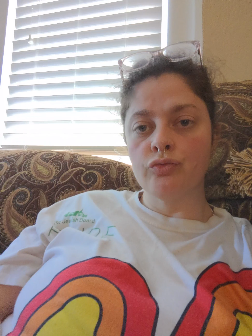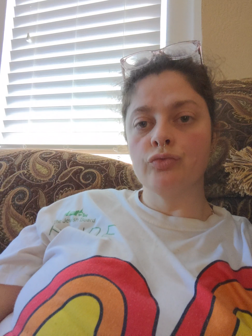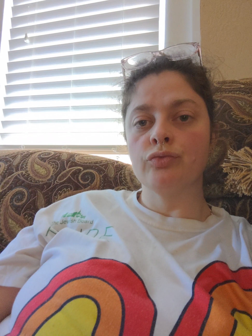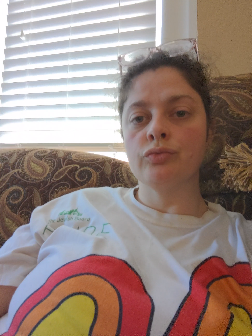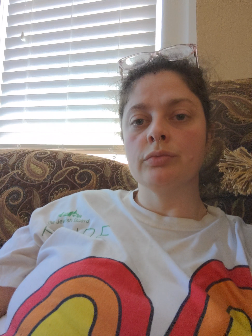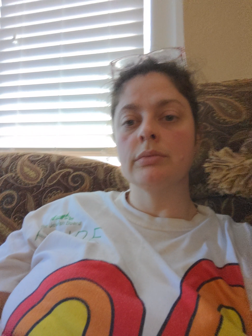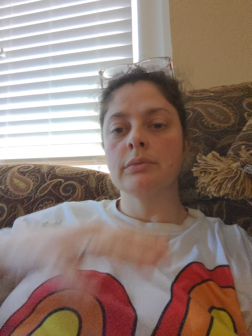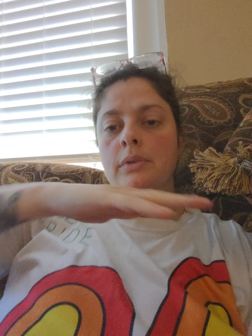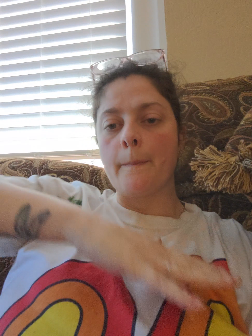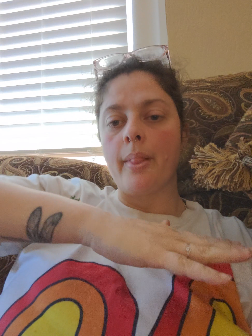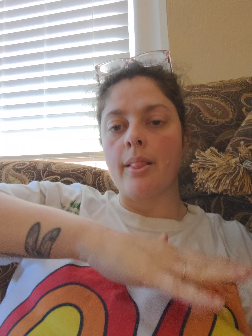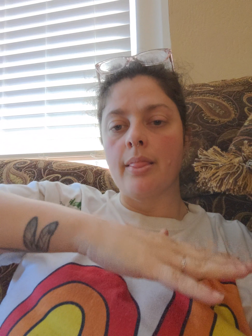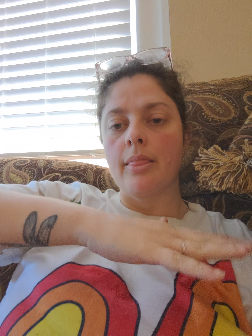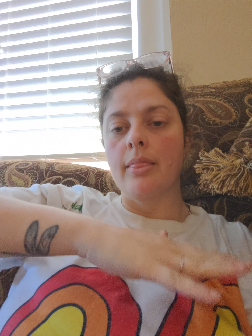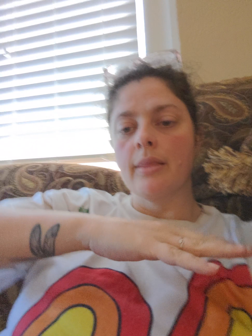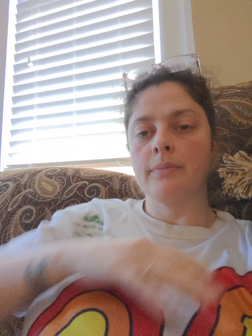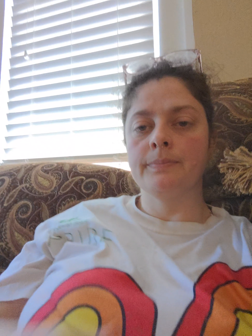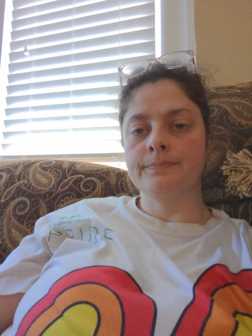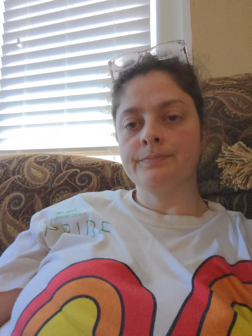table